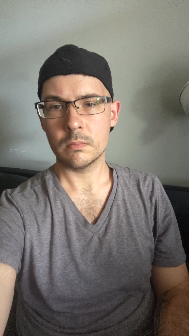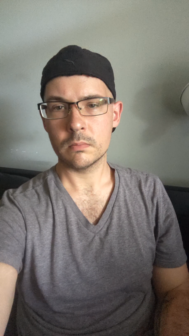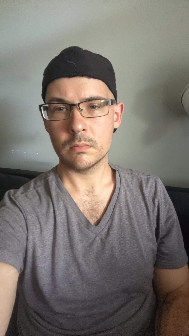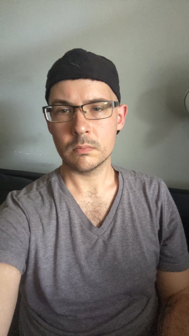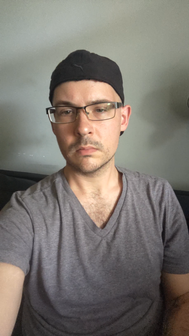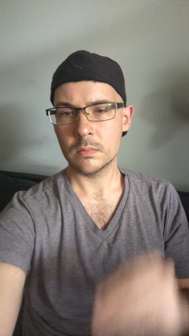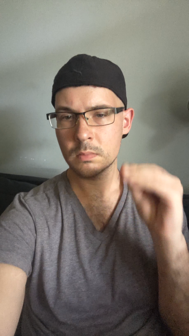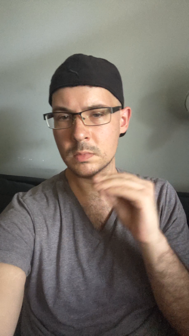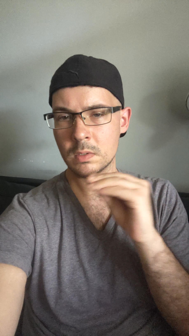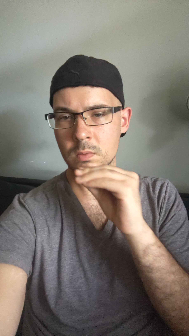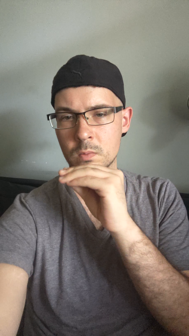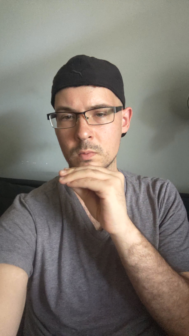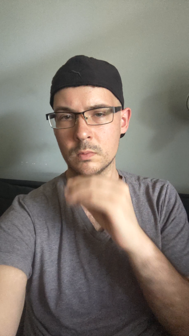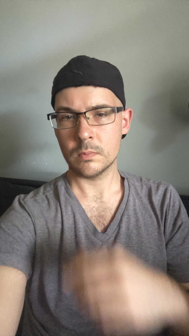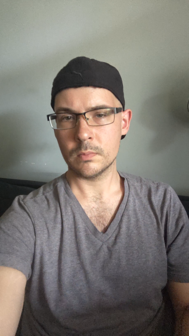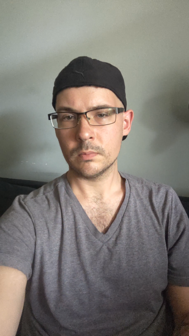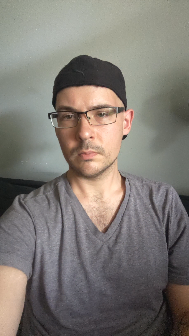dinosaur